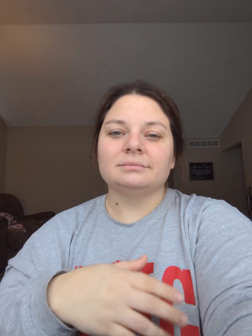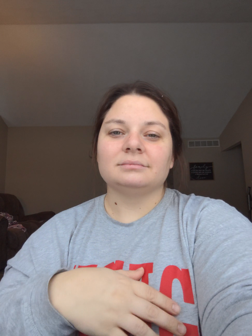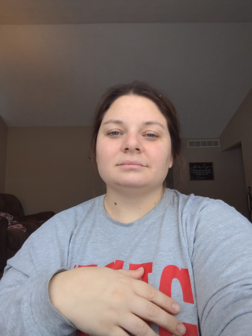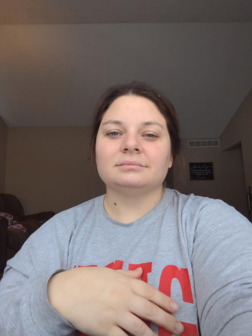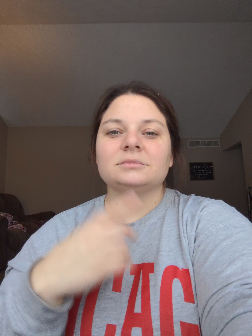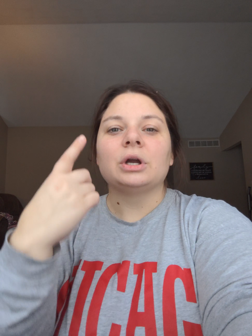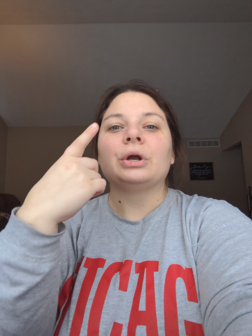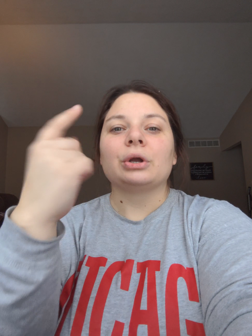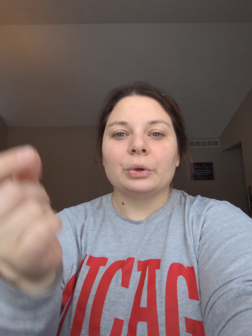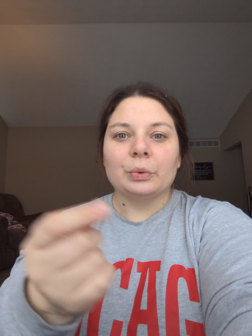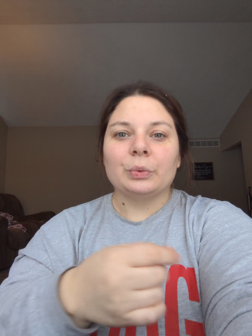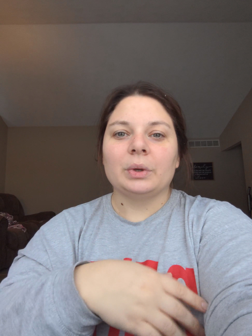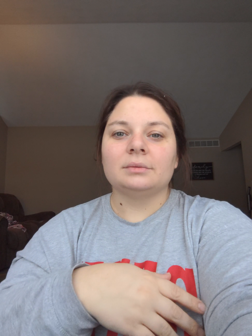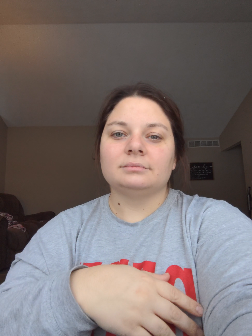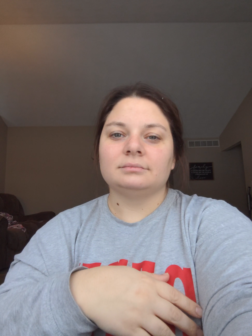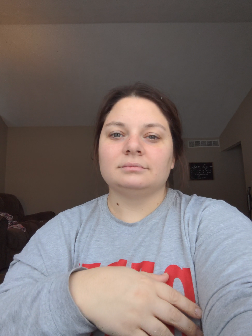go